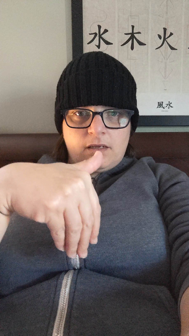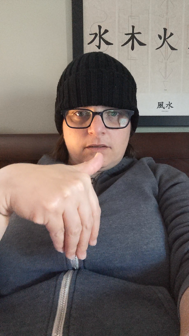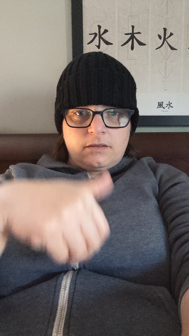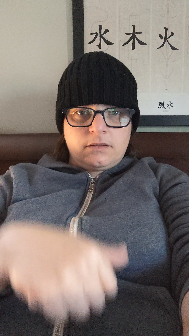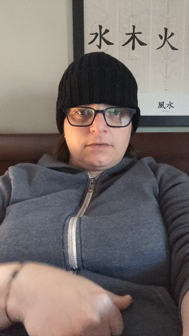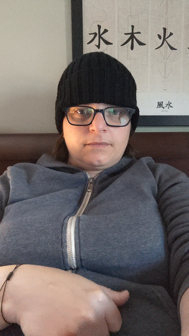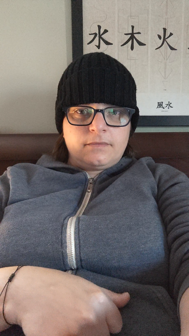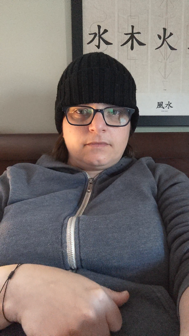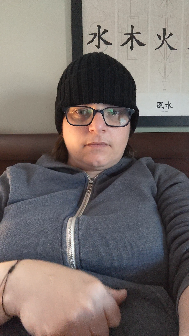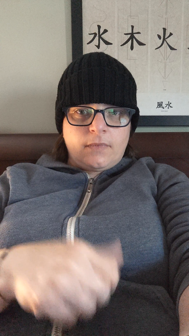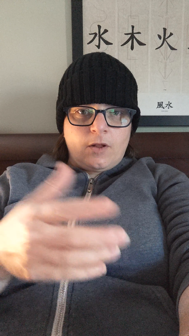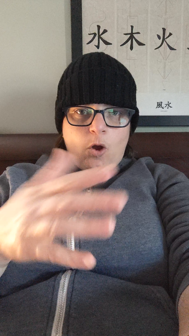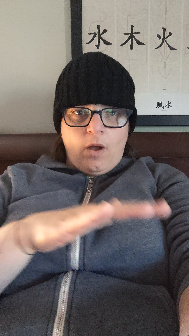cover